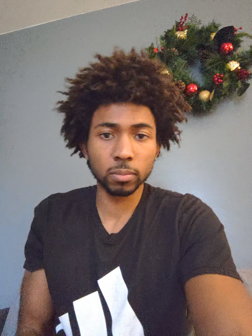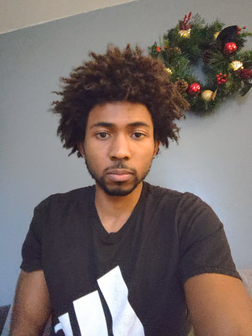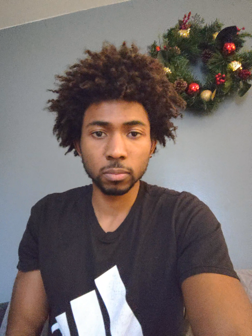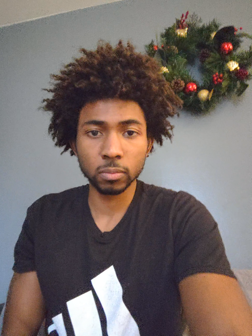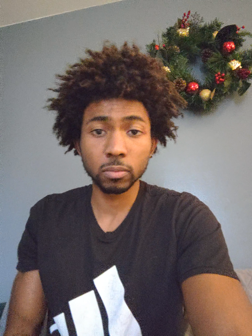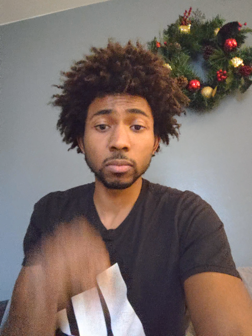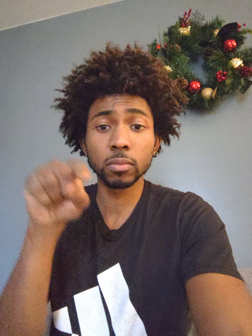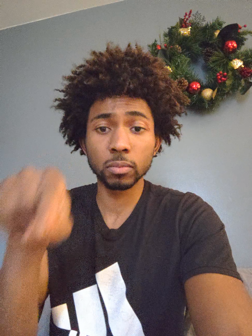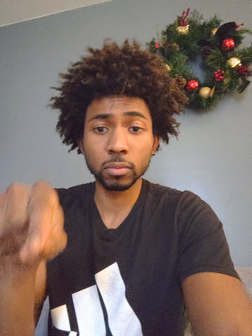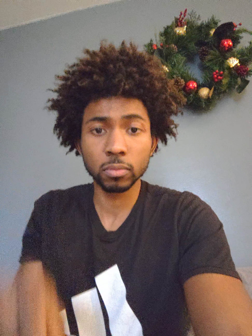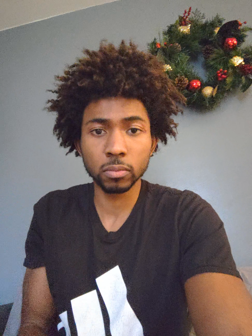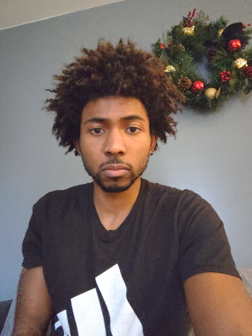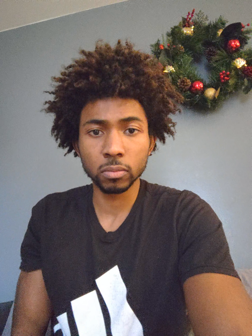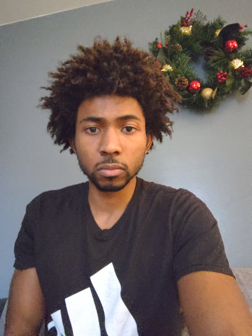there